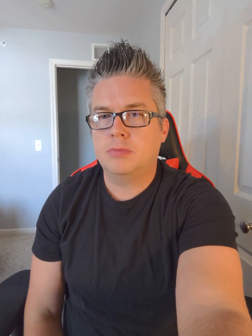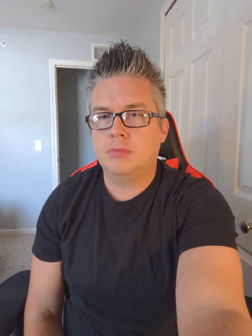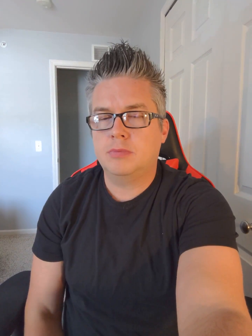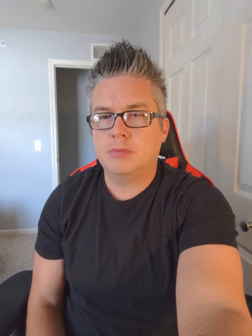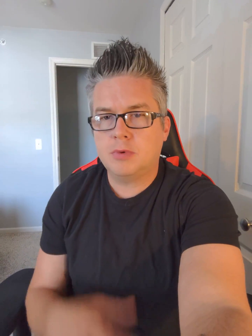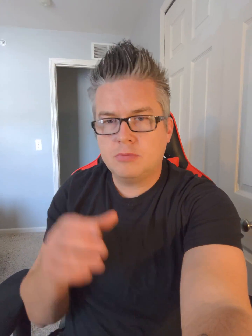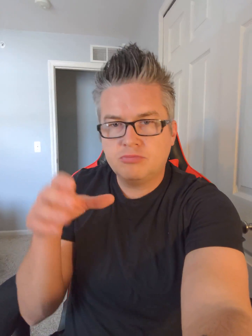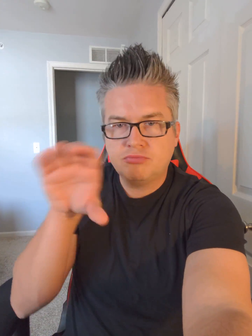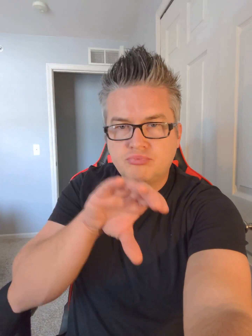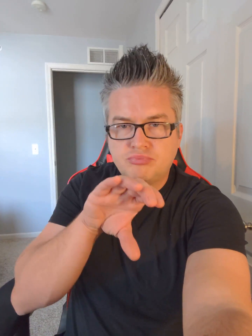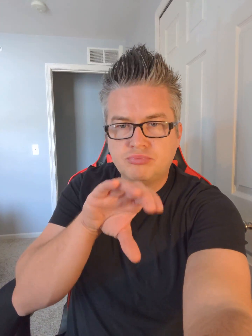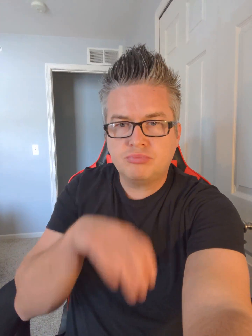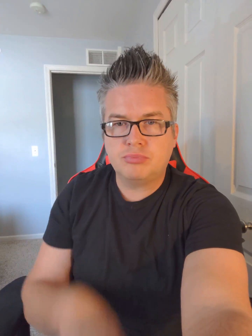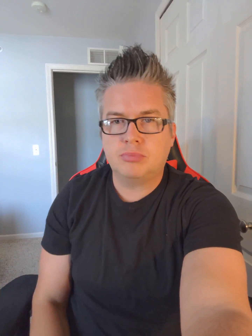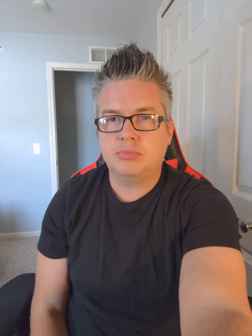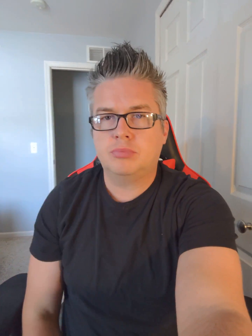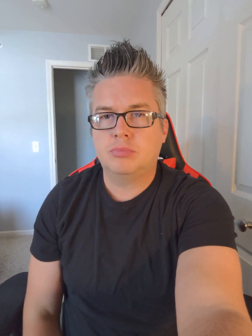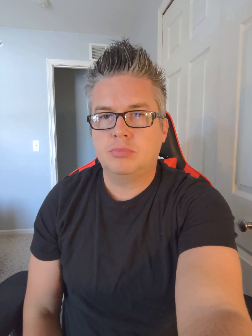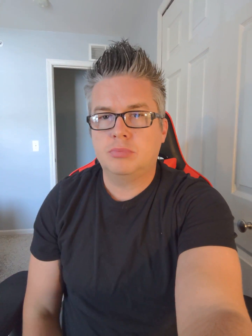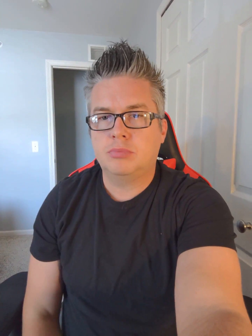dump